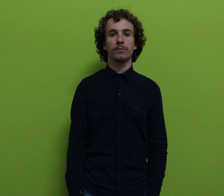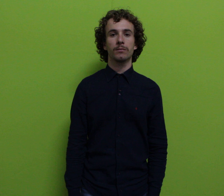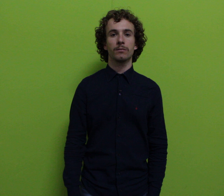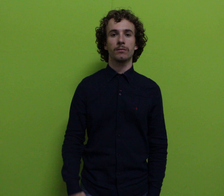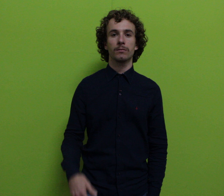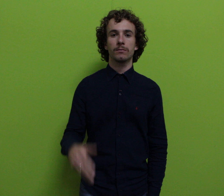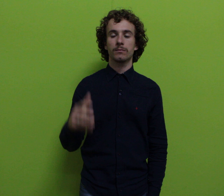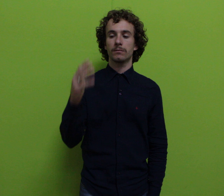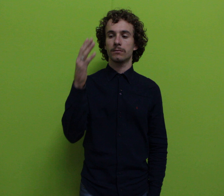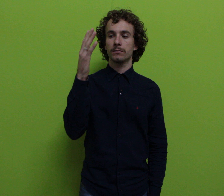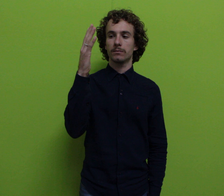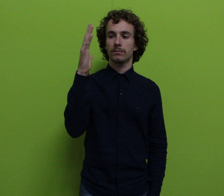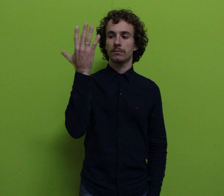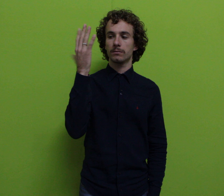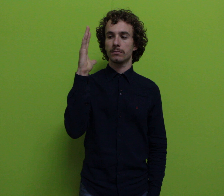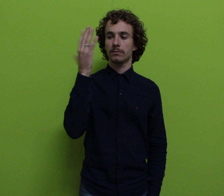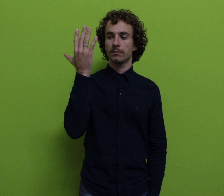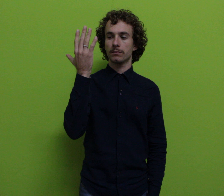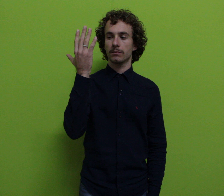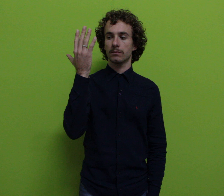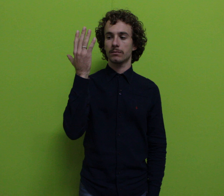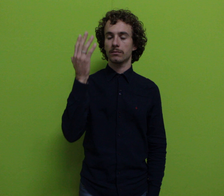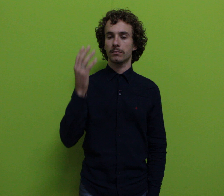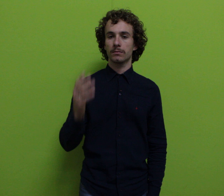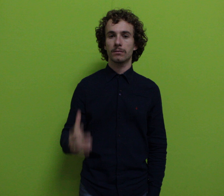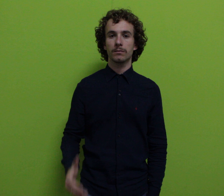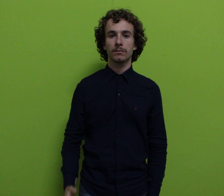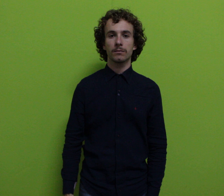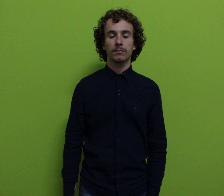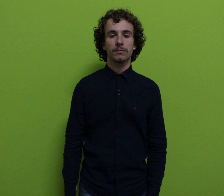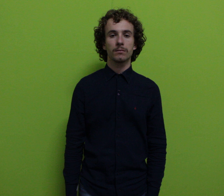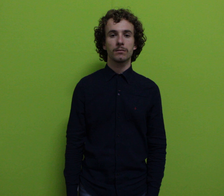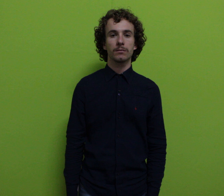espelho